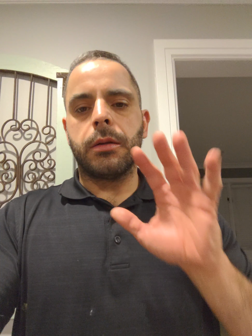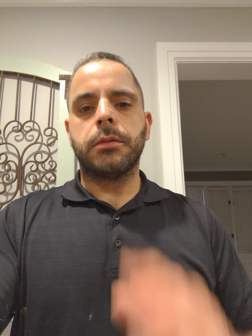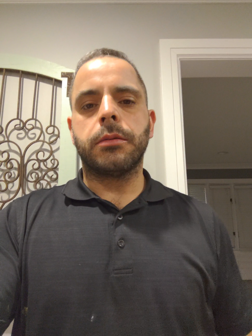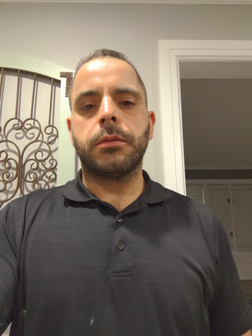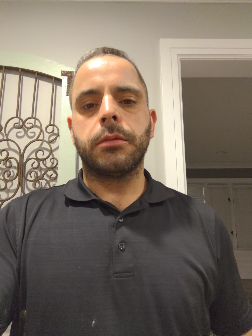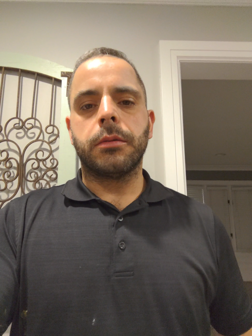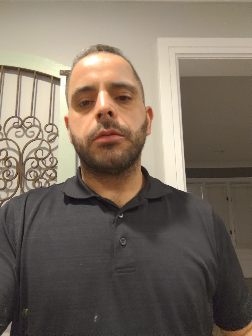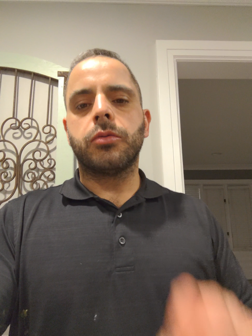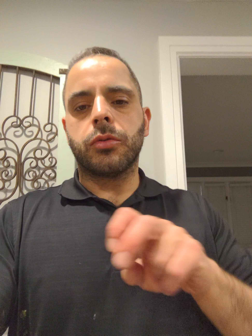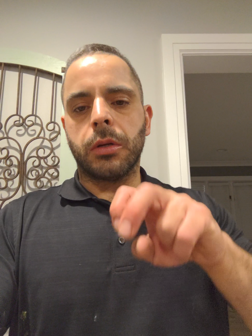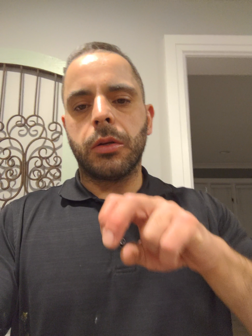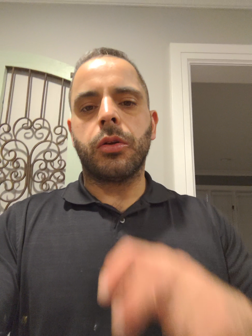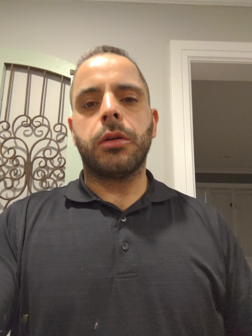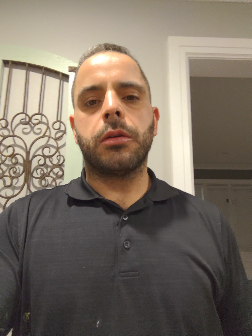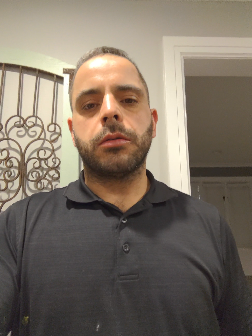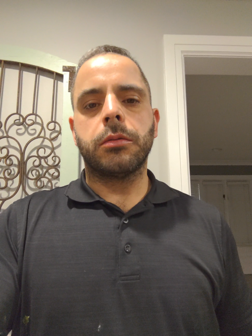chair